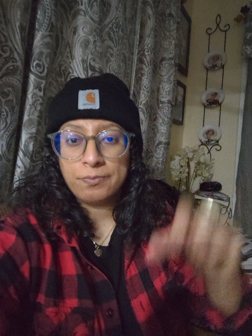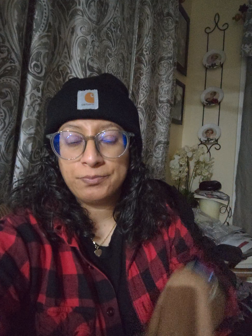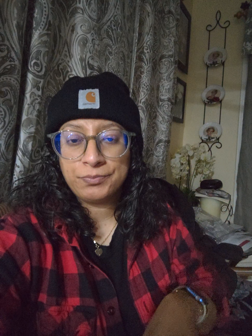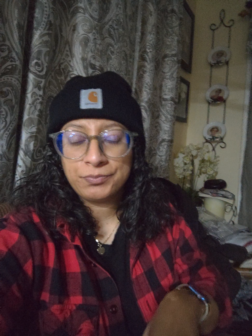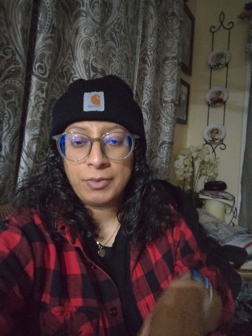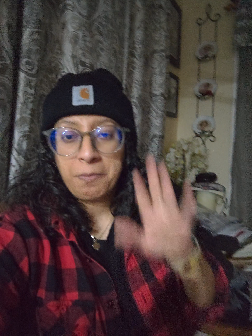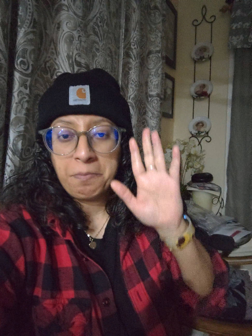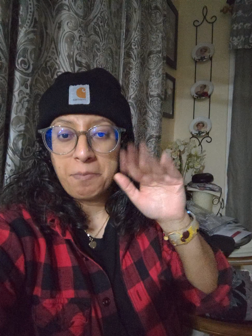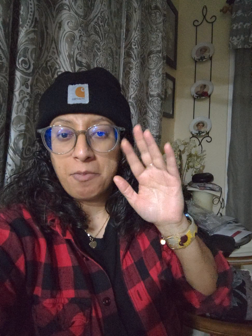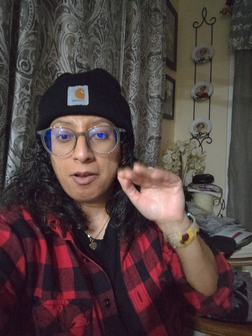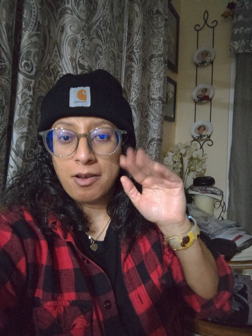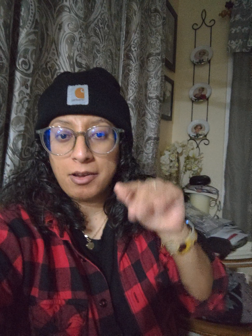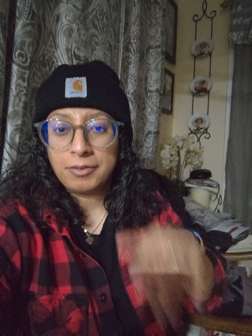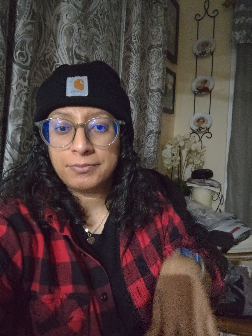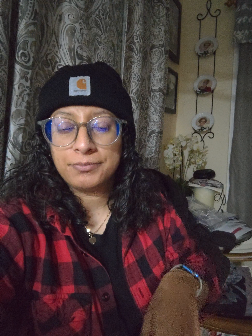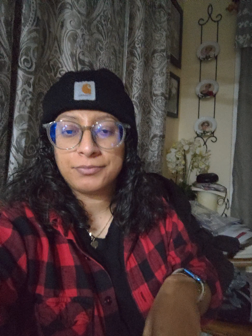bye